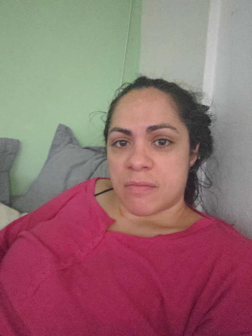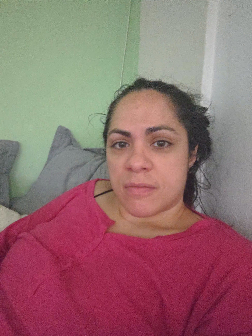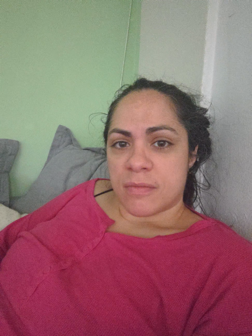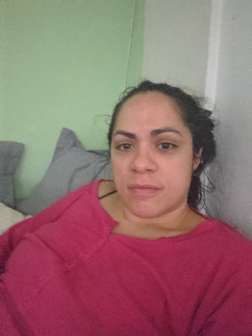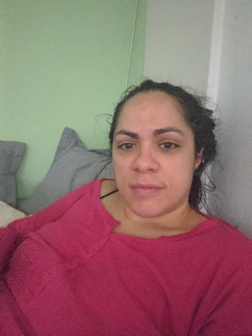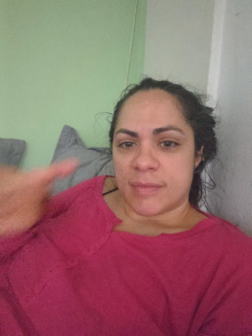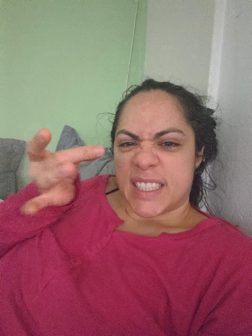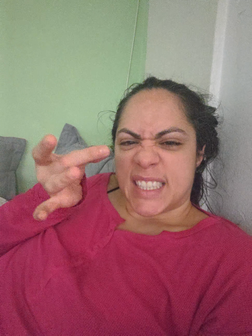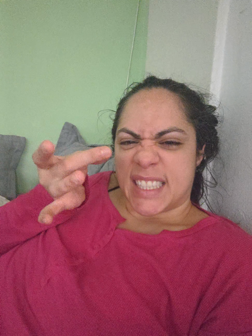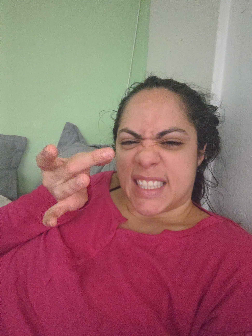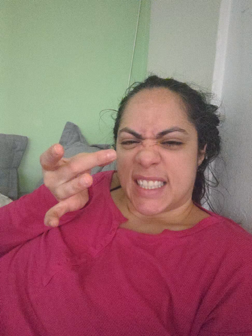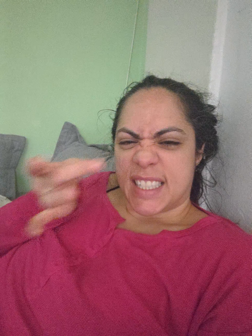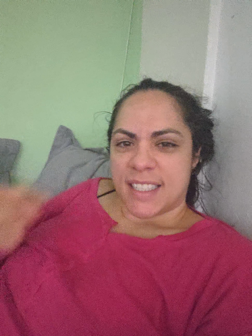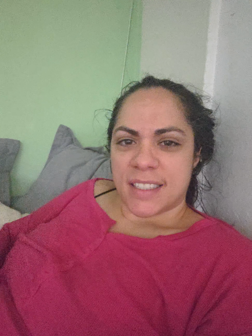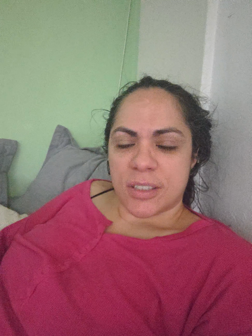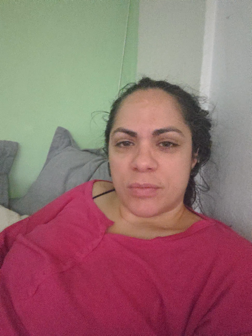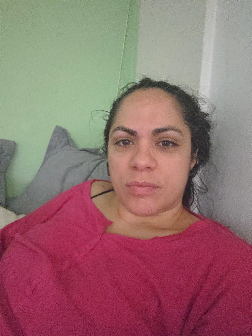sticky